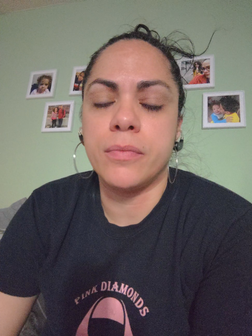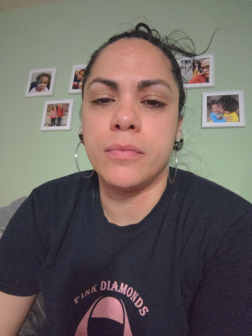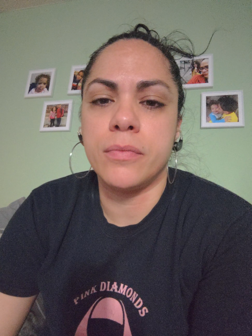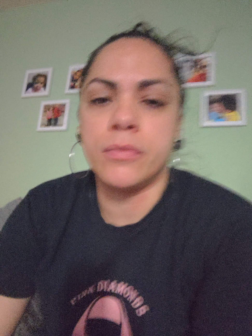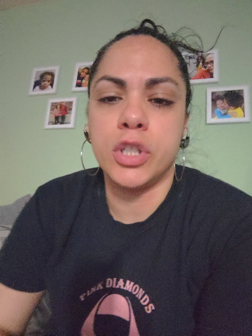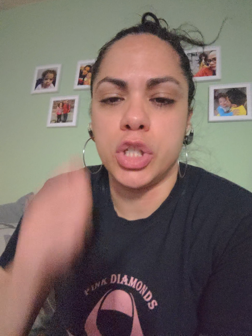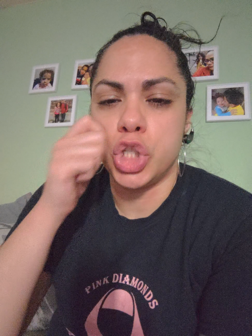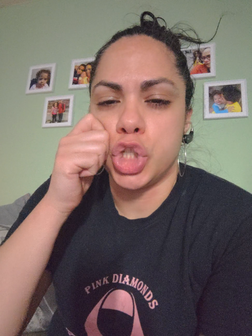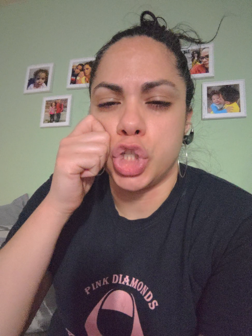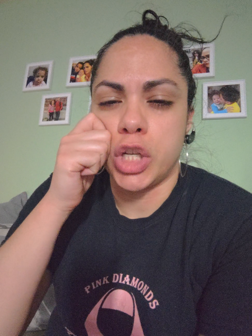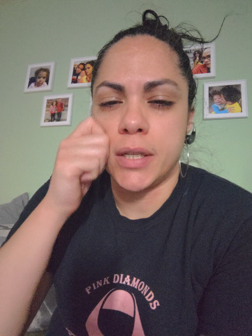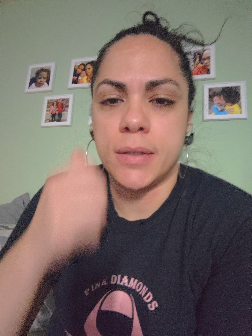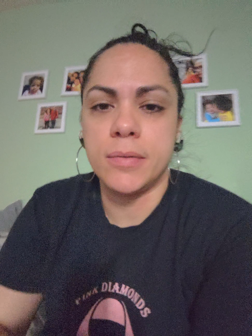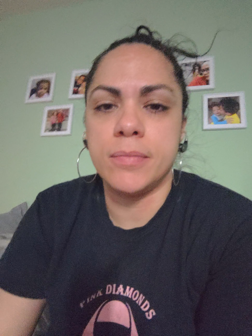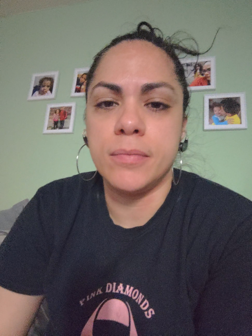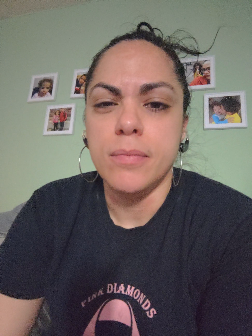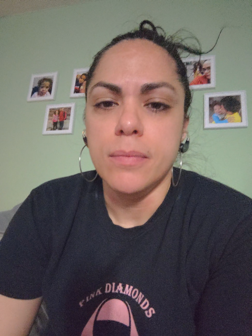cheek